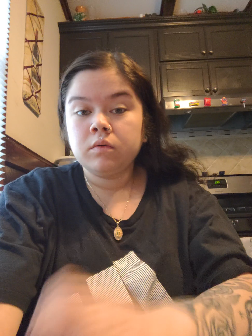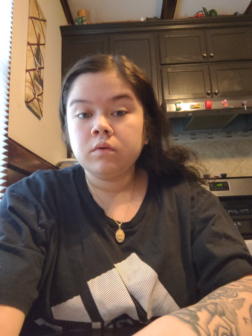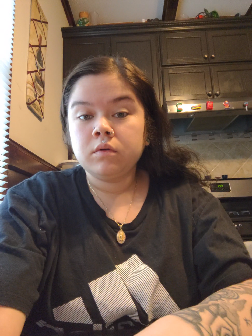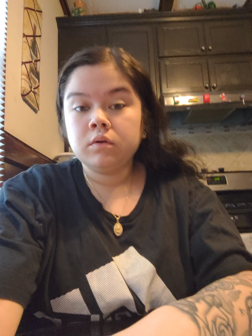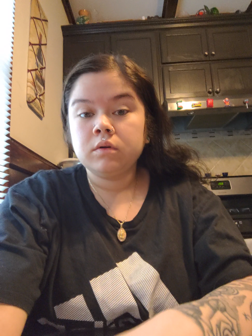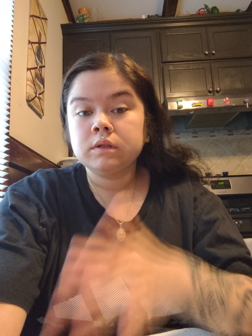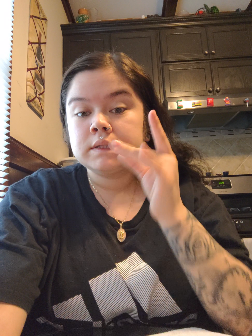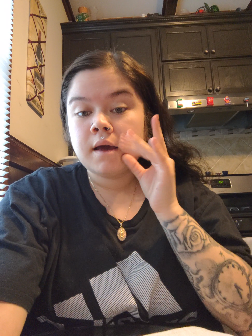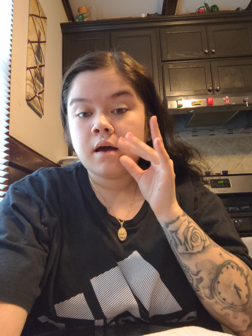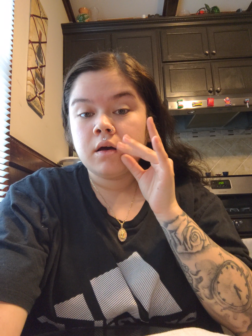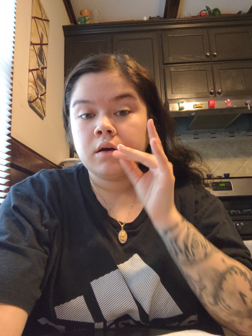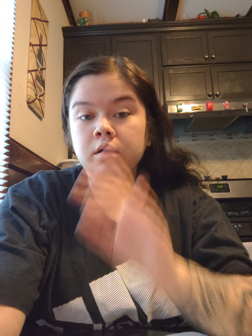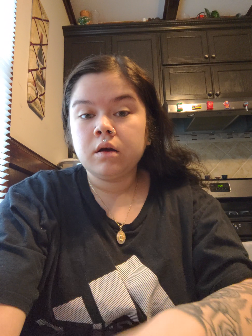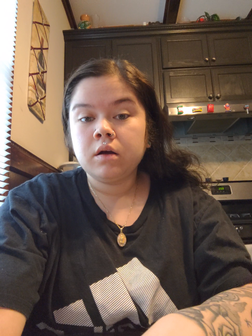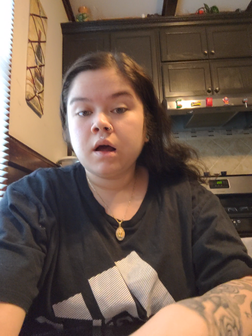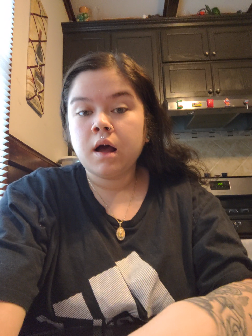snack